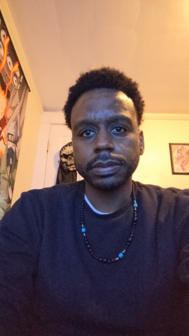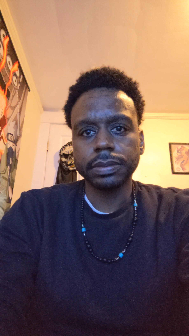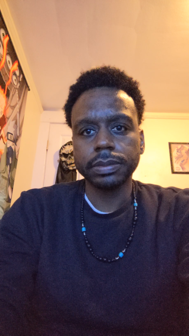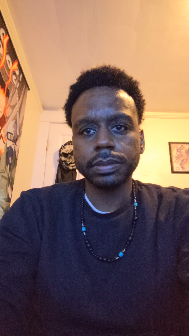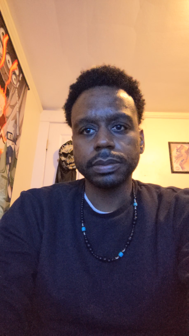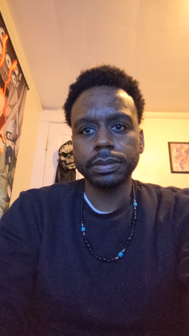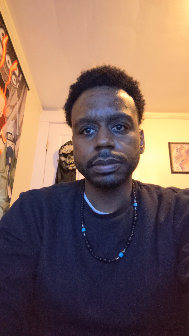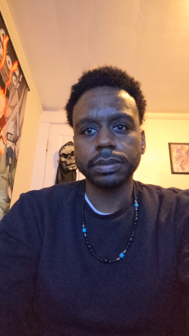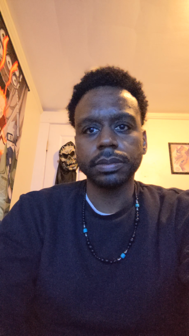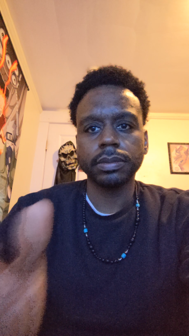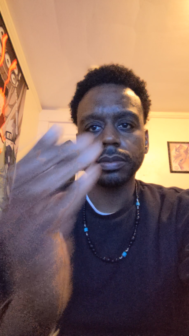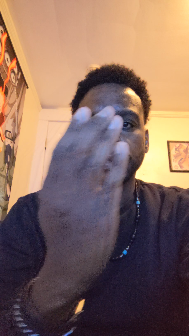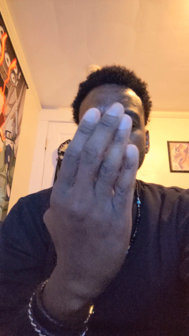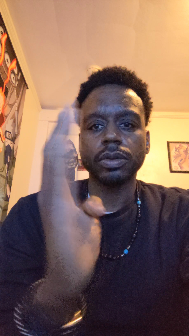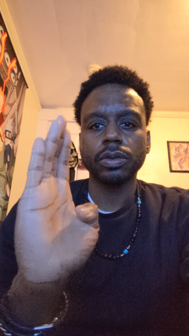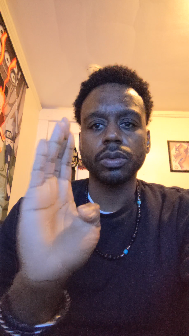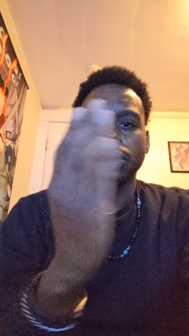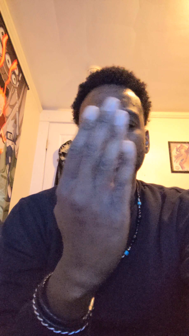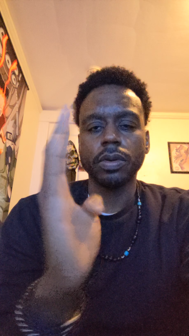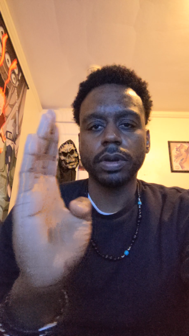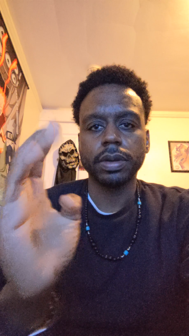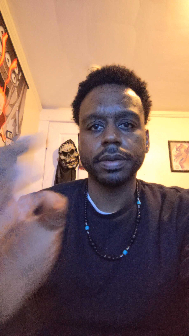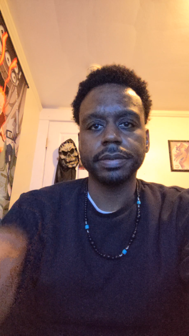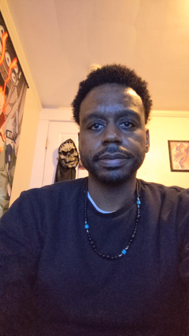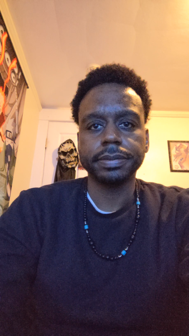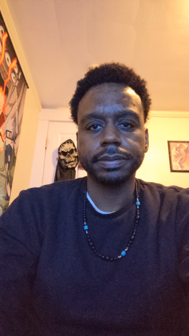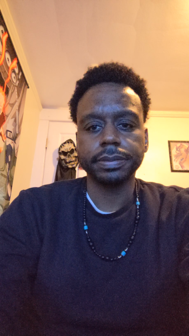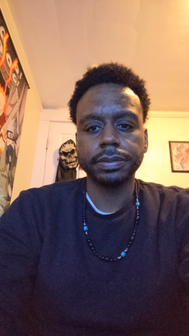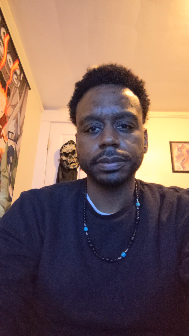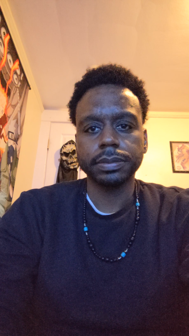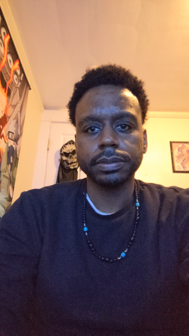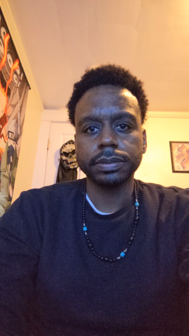door